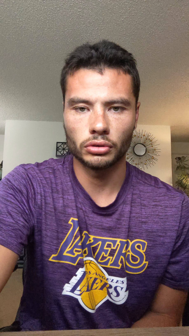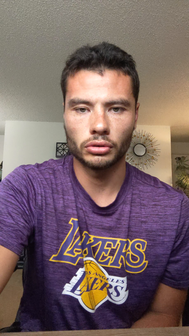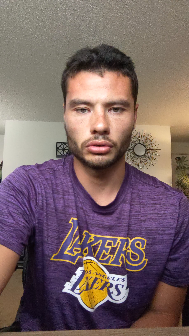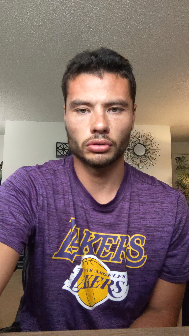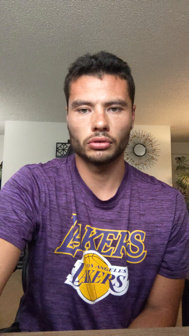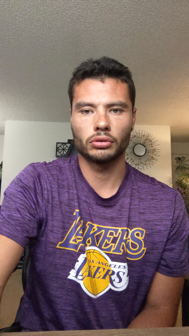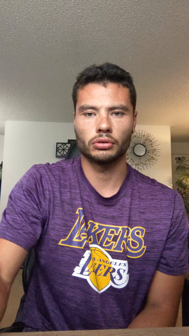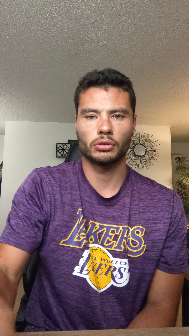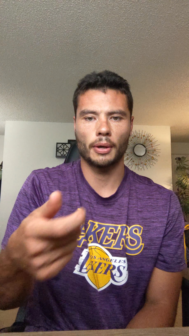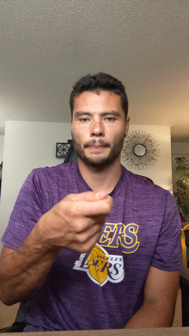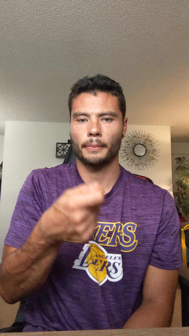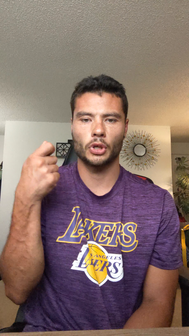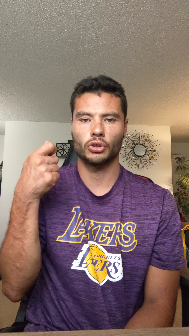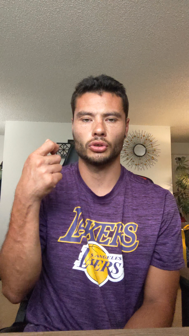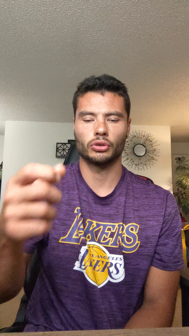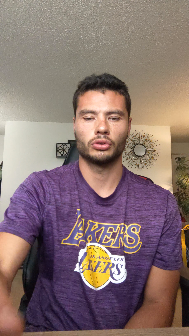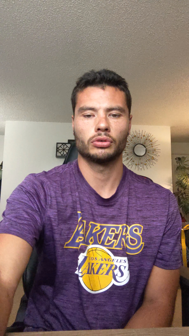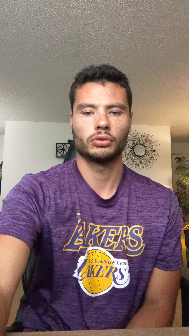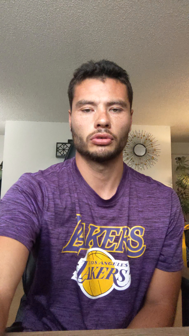pull